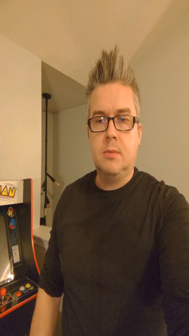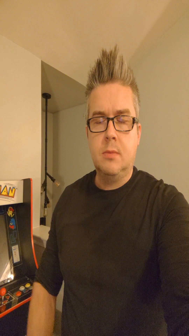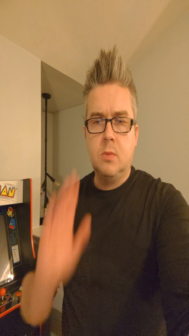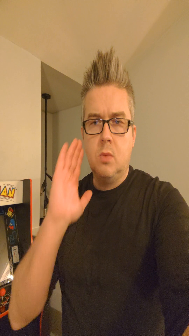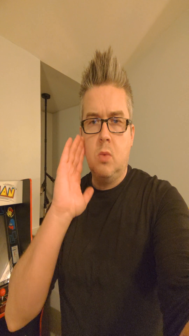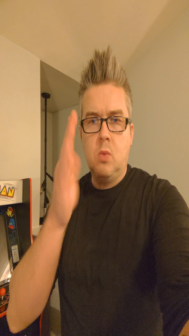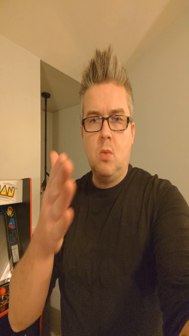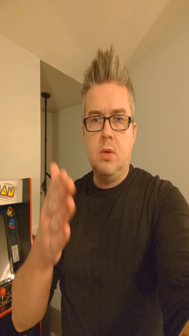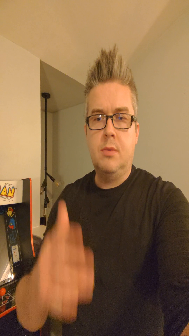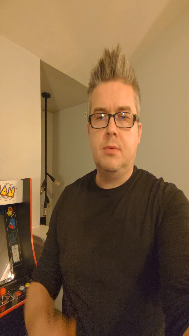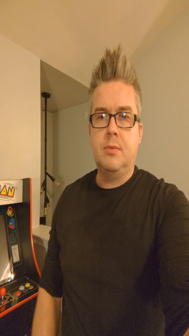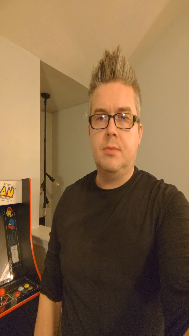will